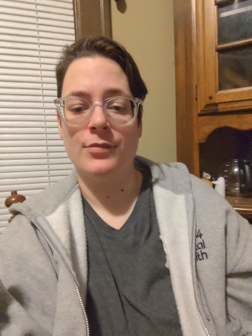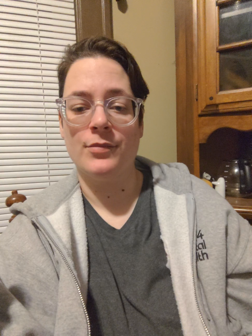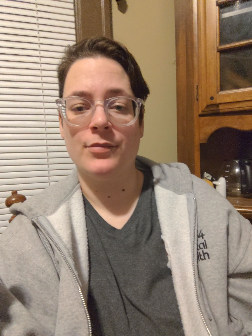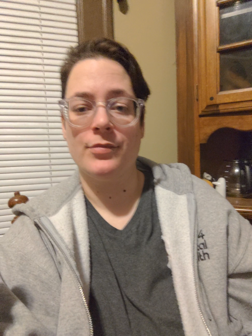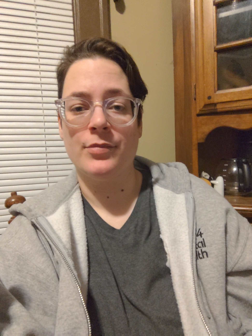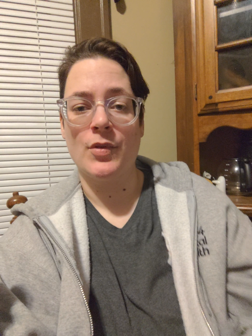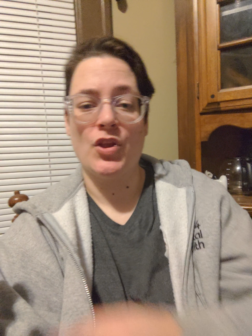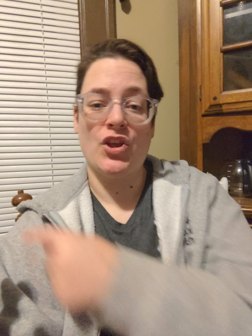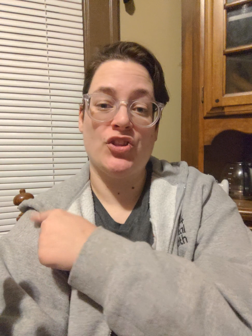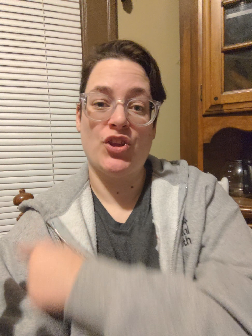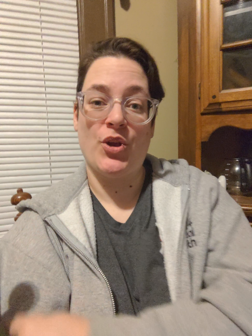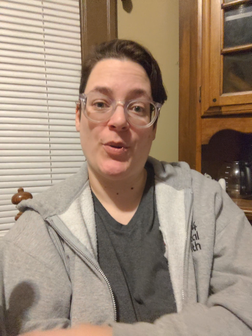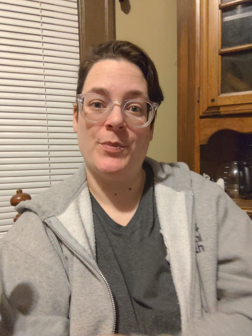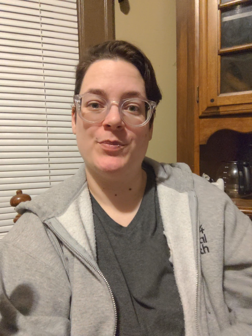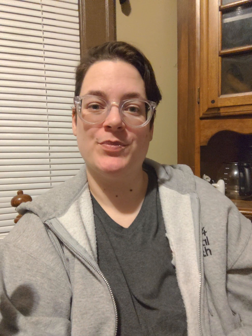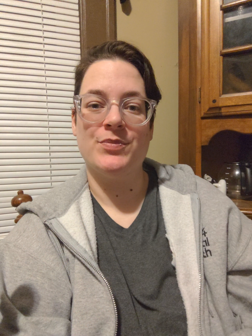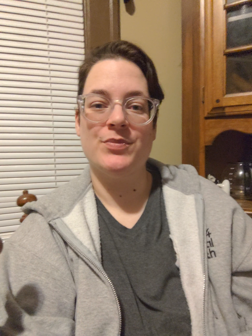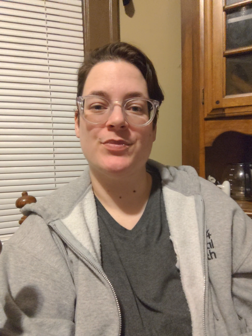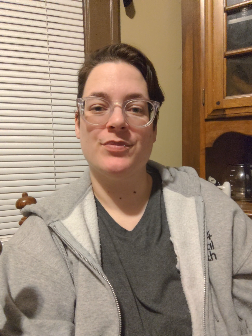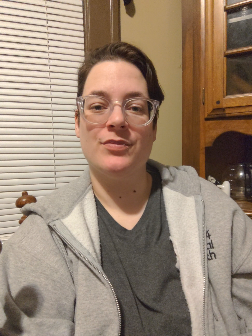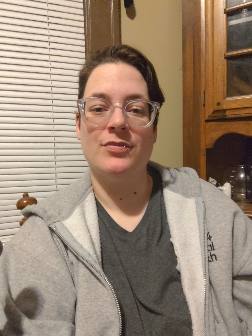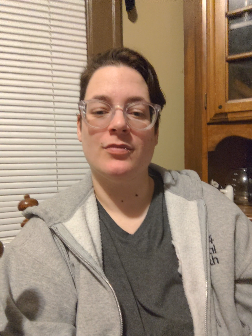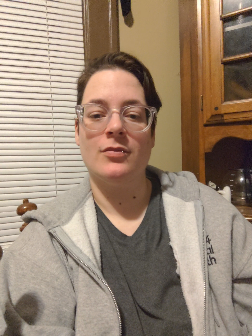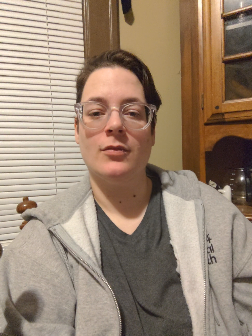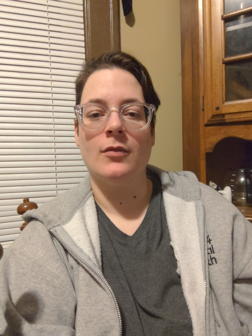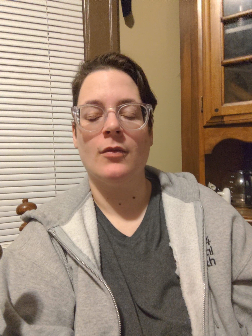arm